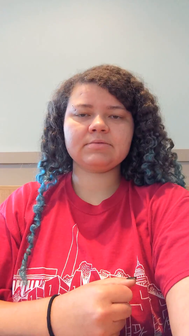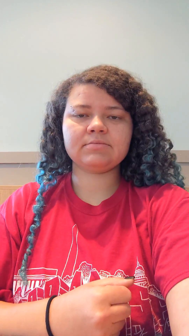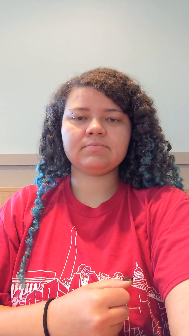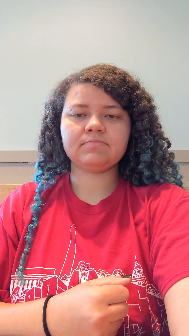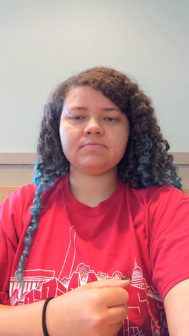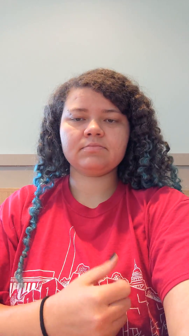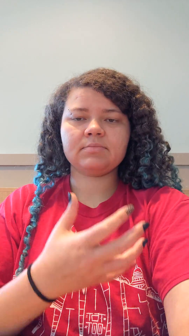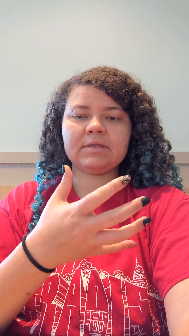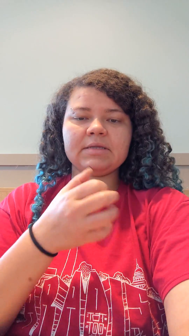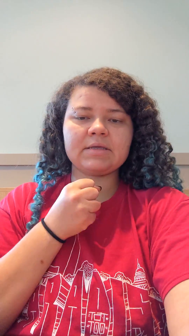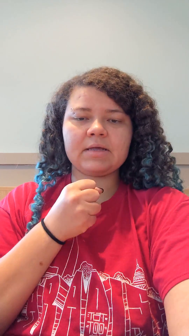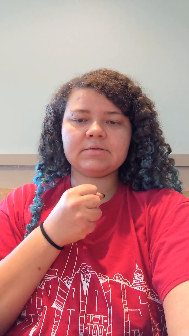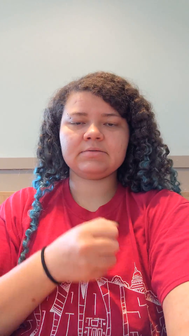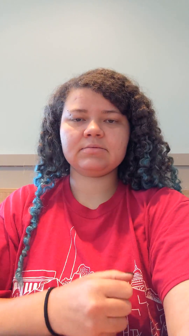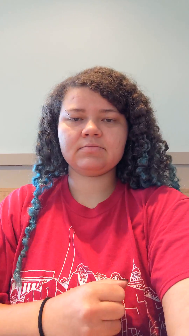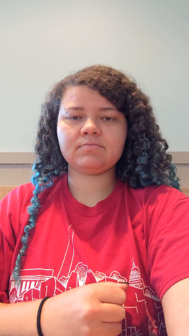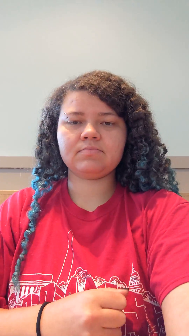get